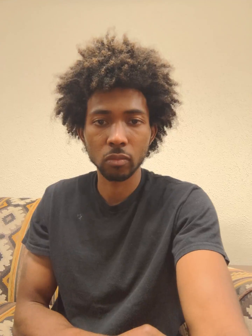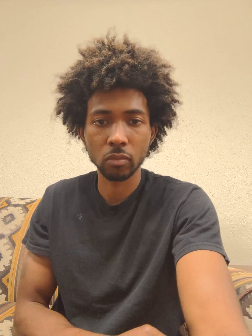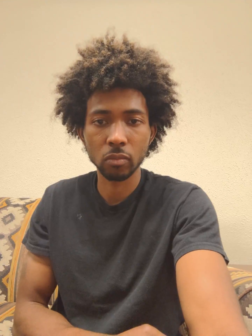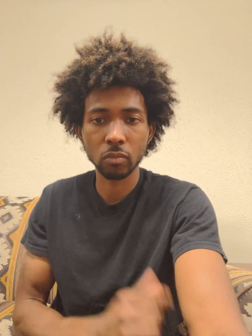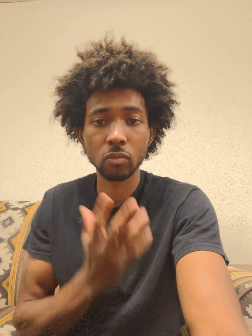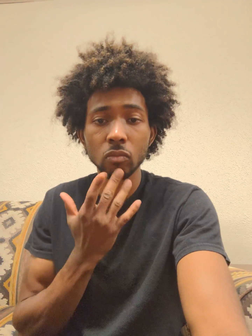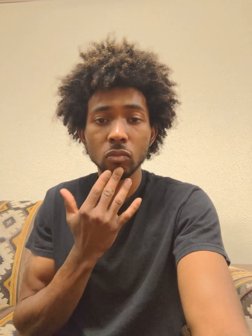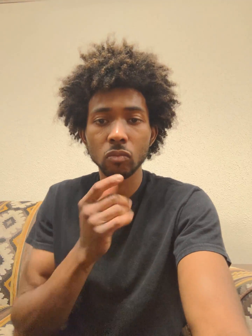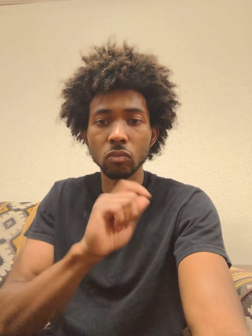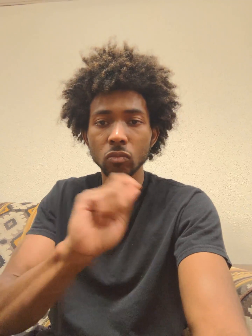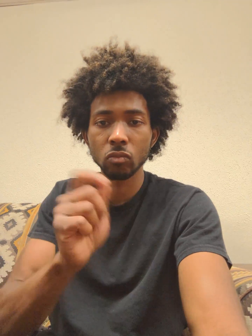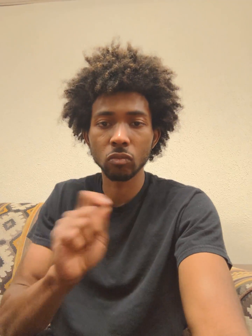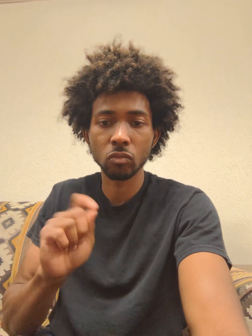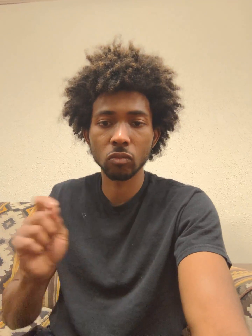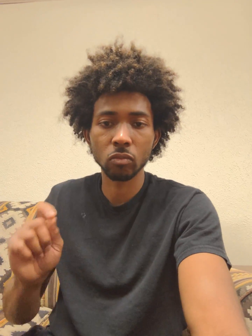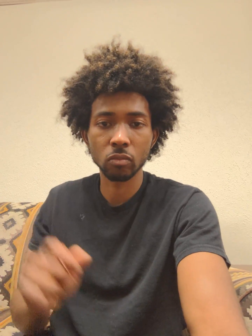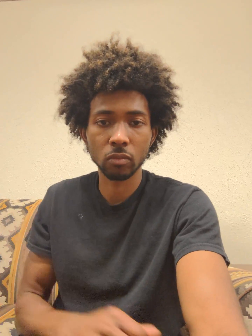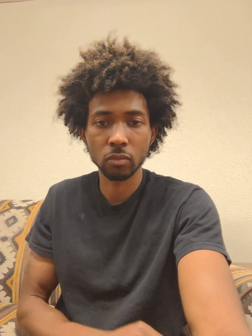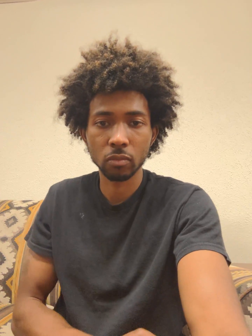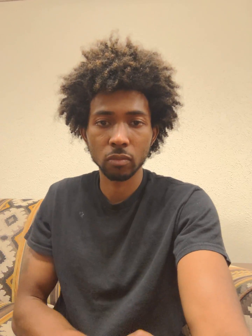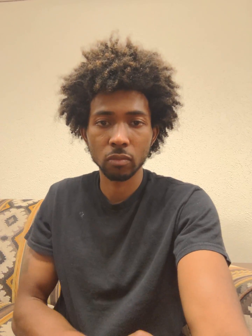crayon